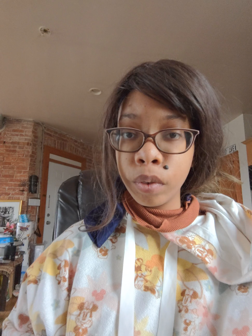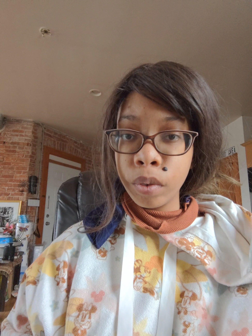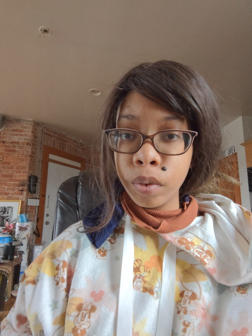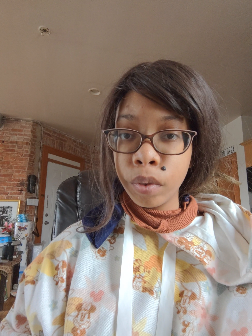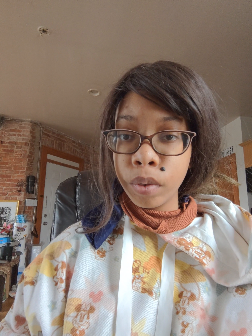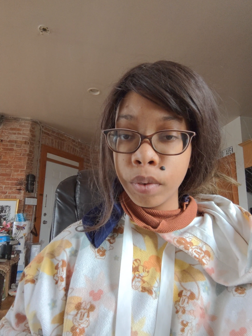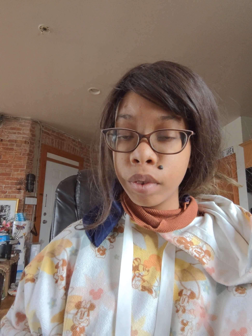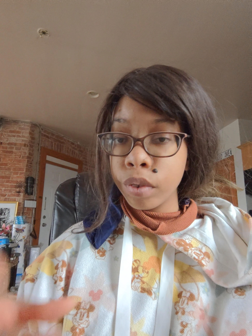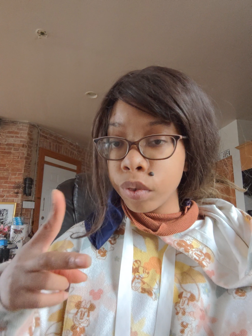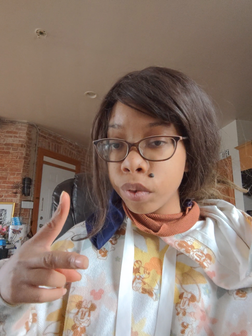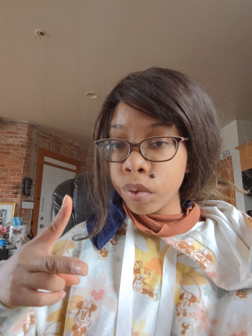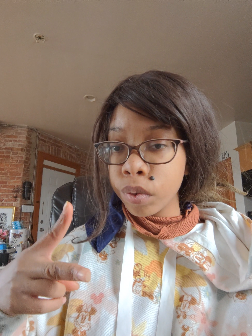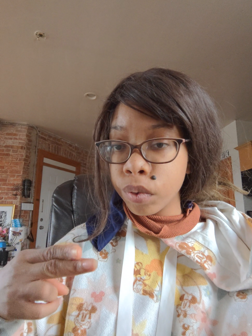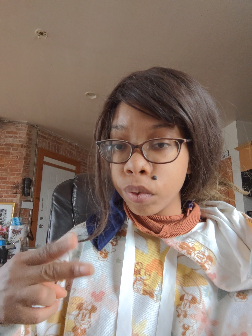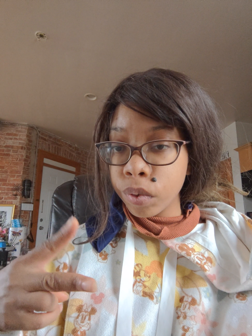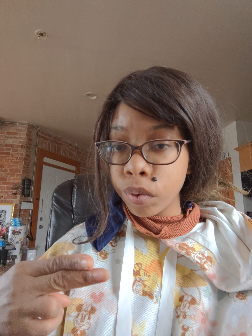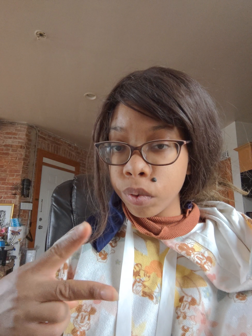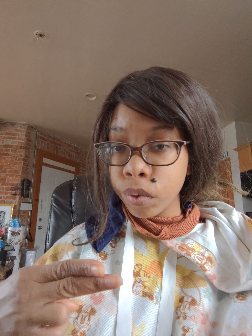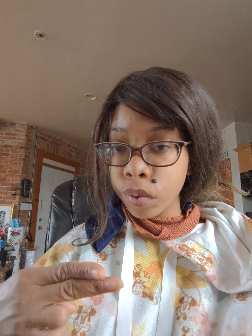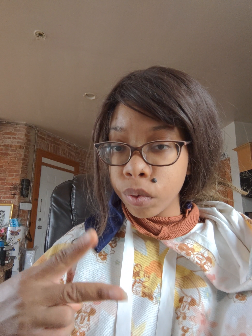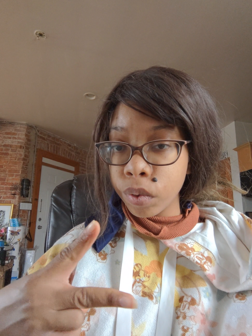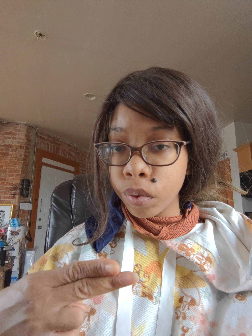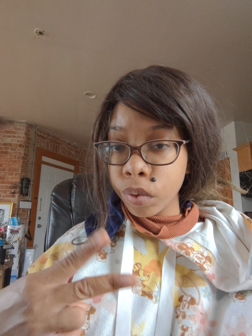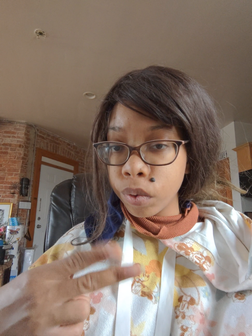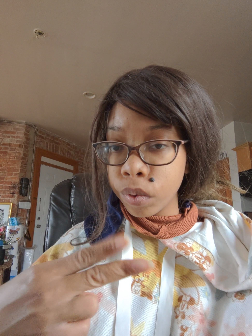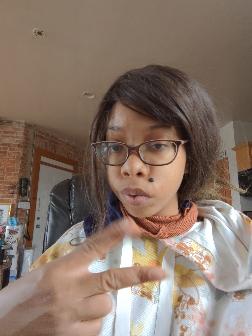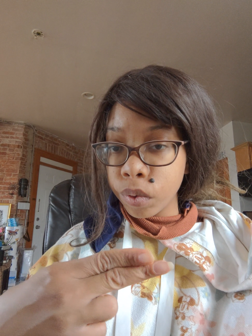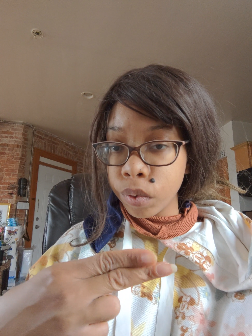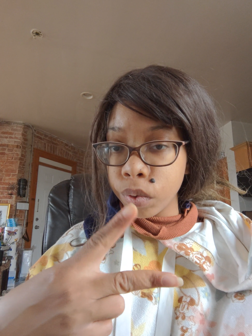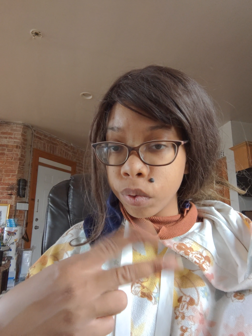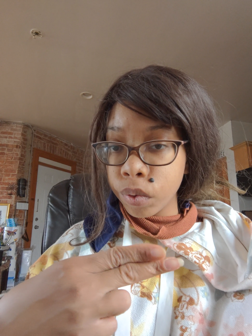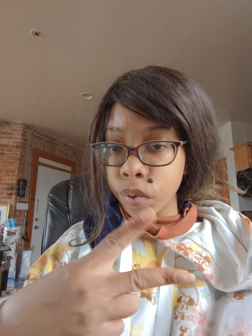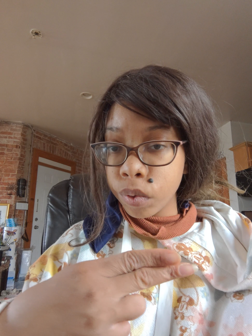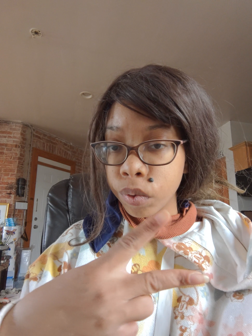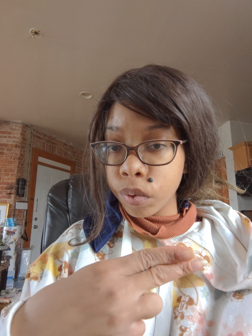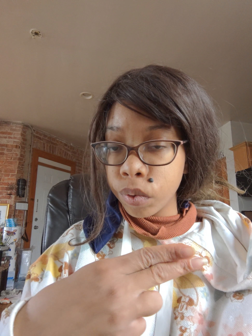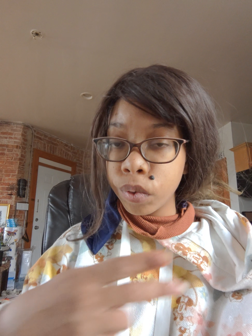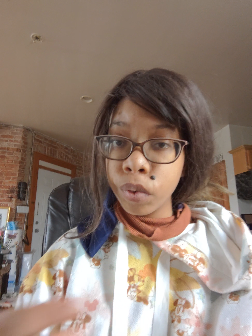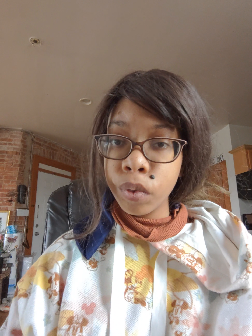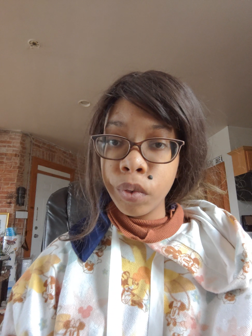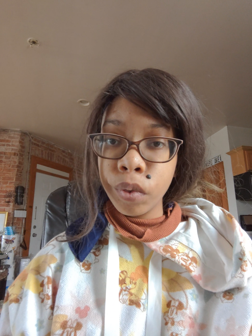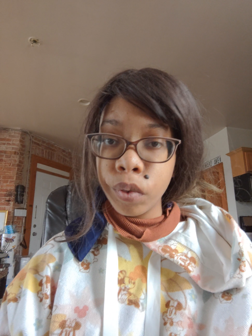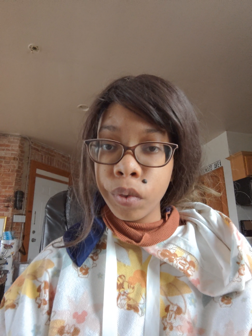scissors